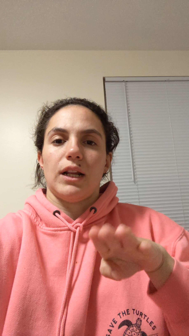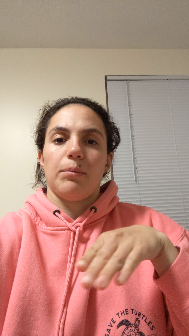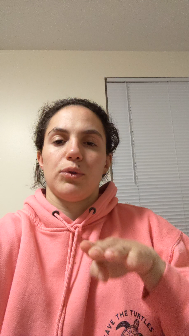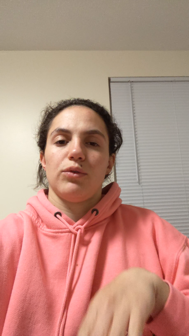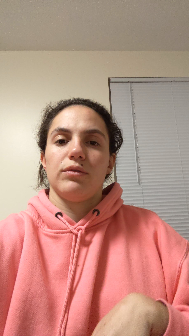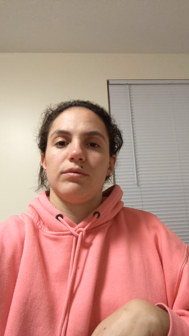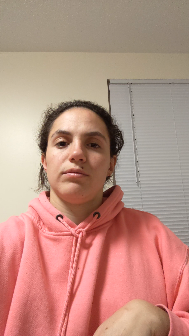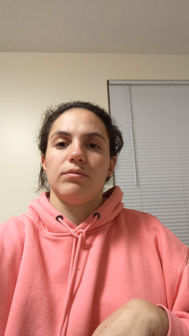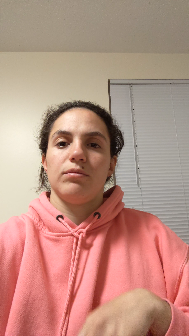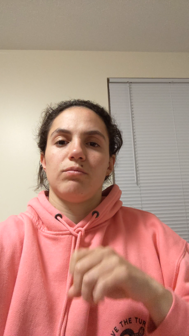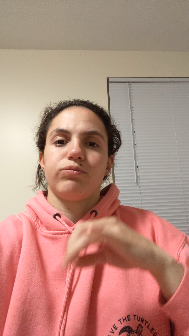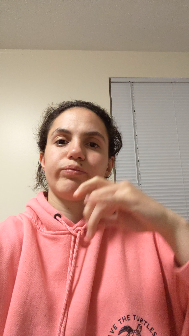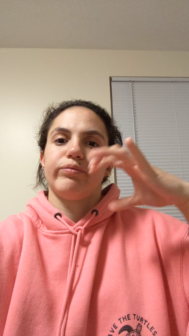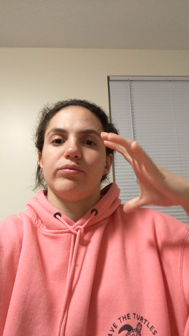bubbles